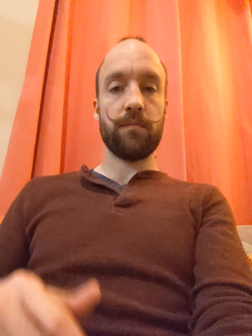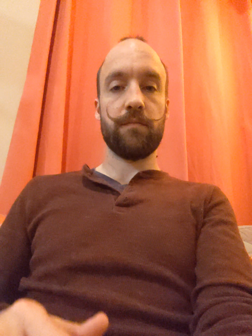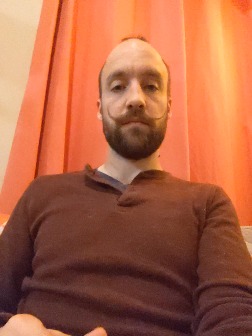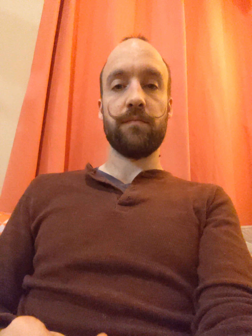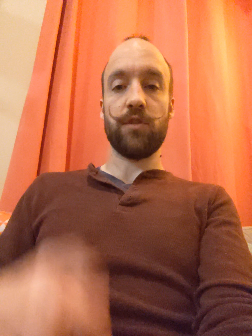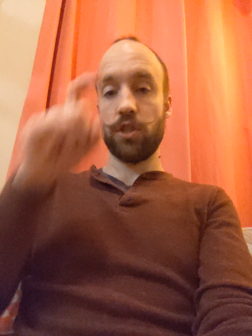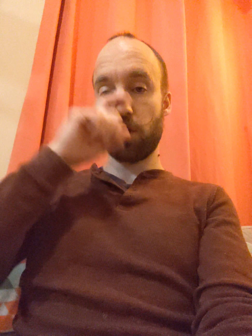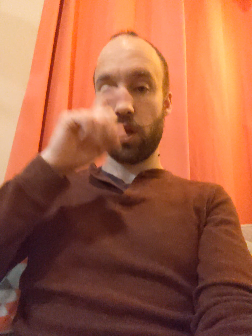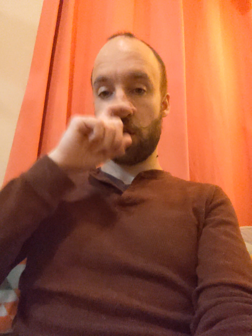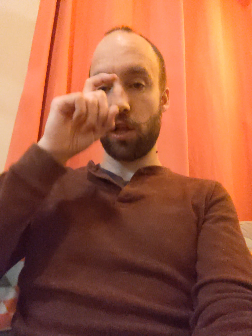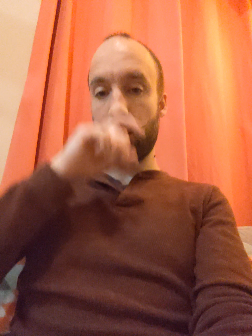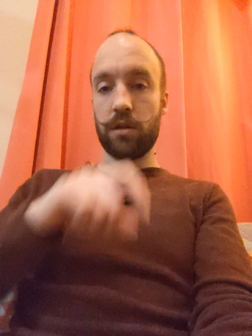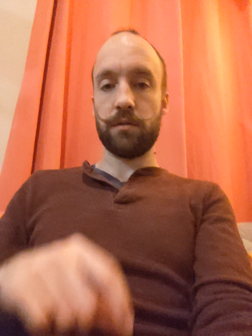doll